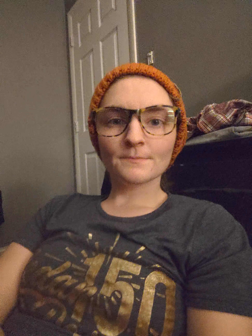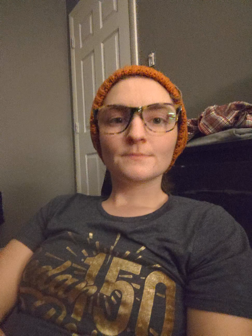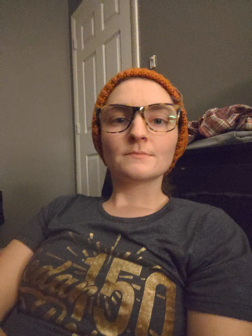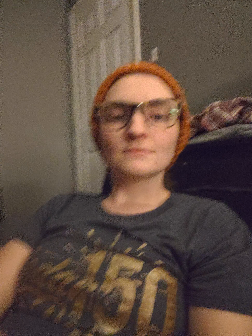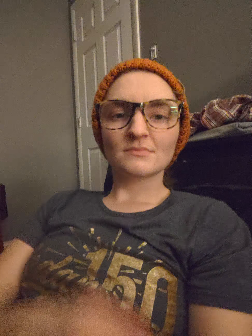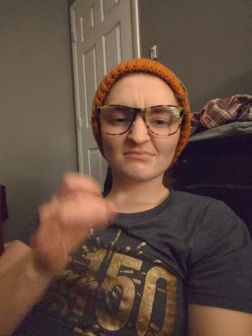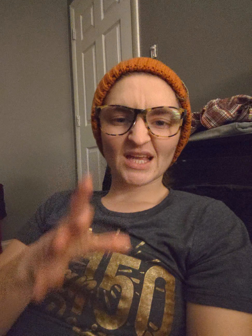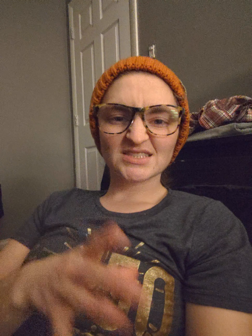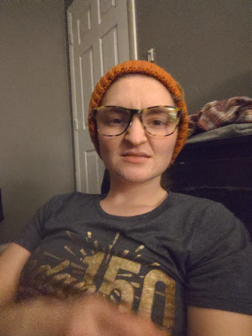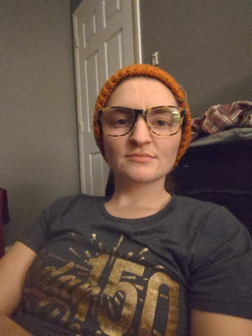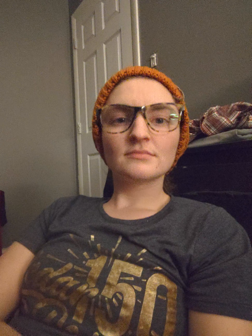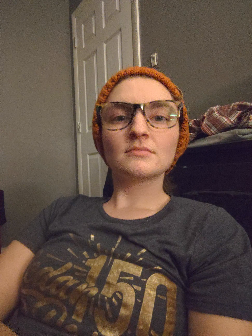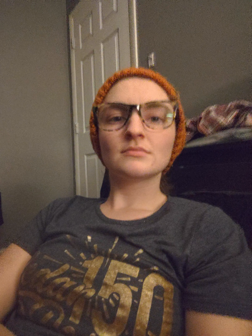hate